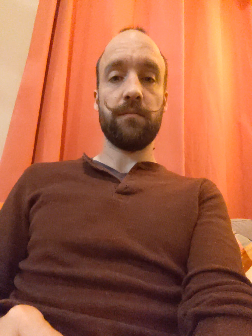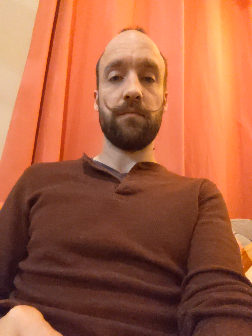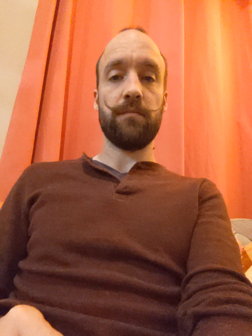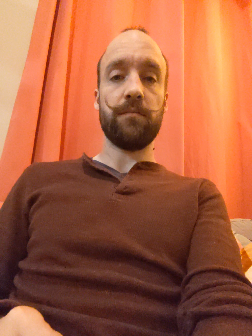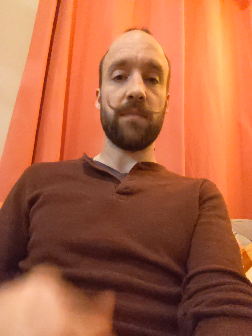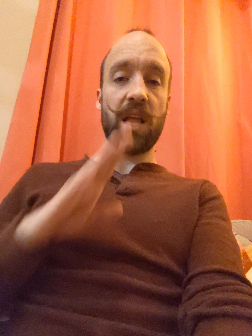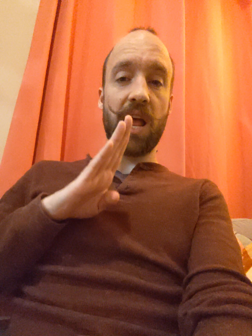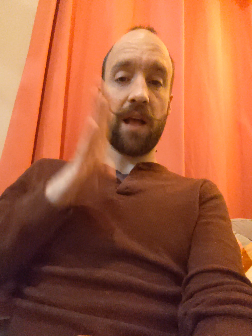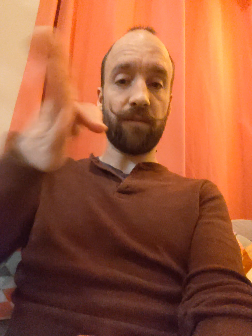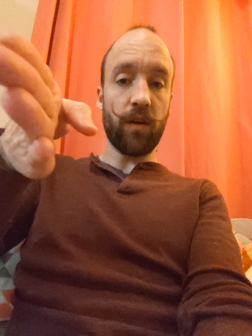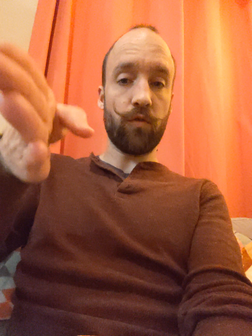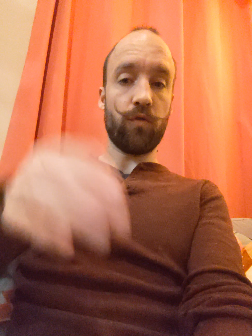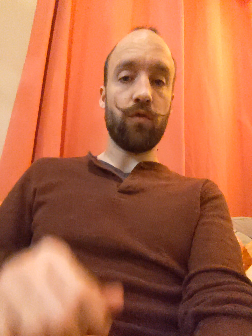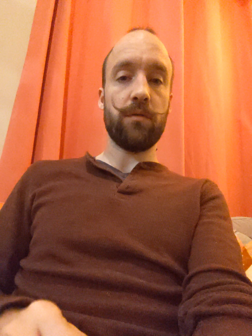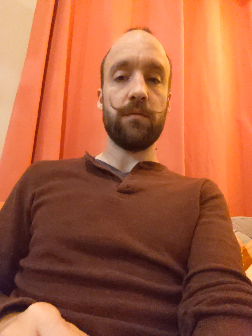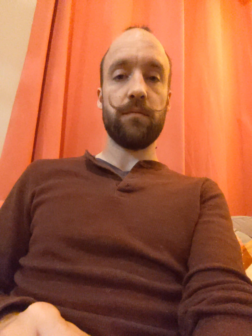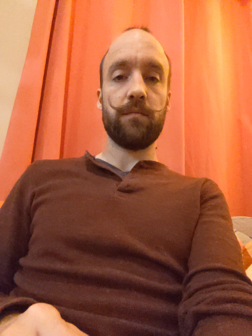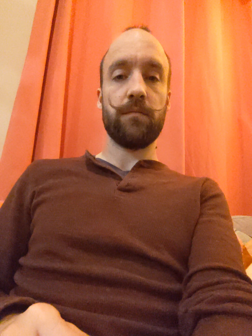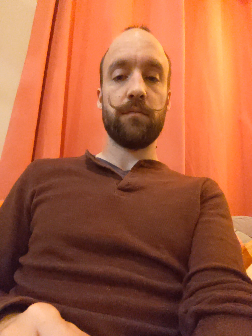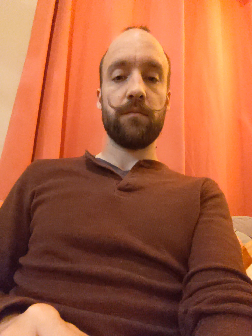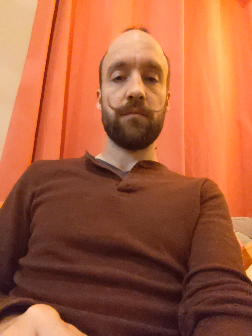after